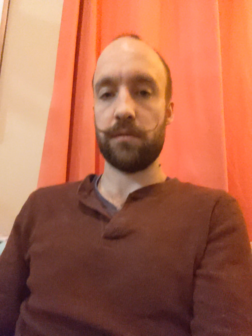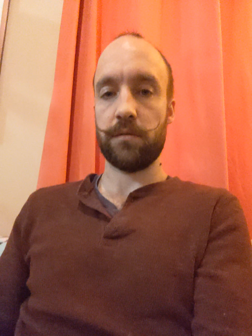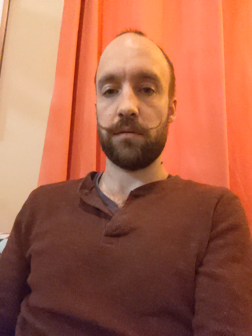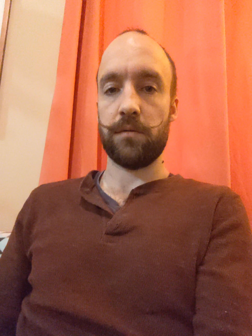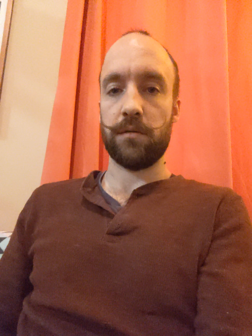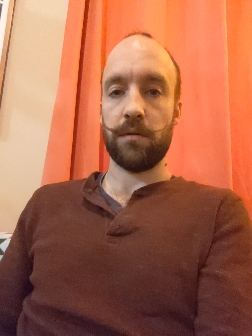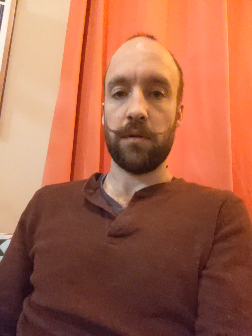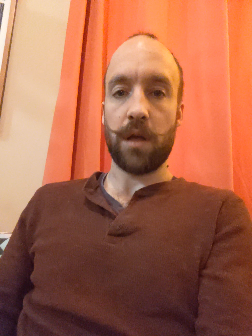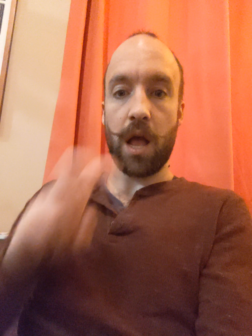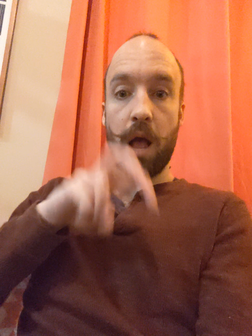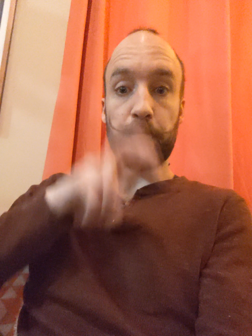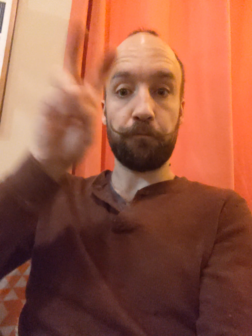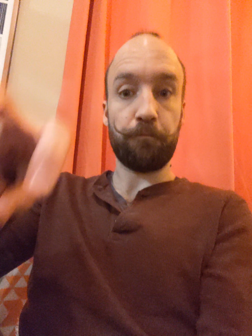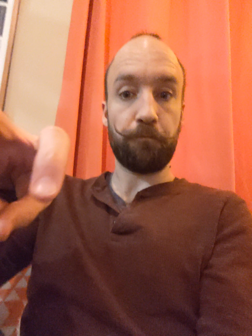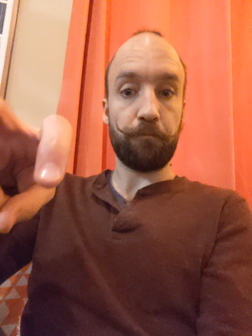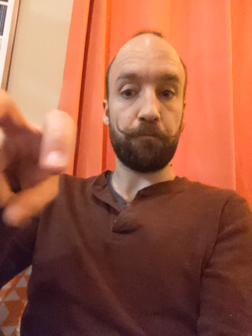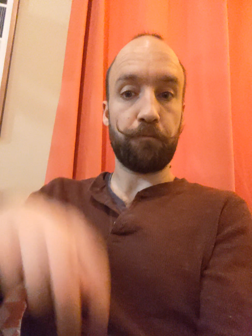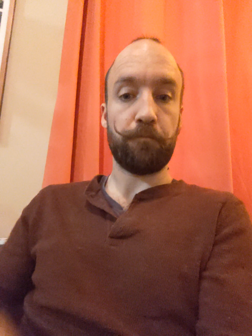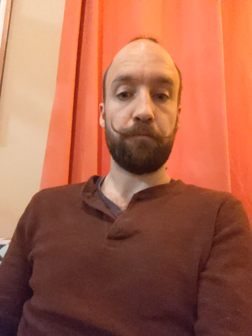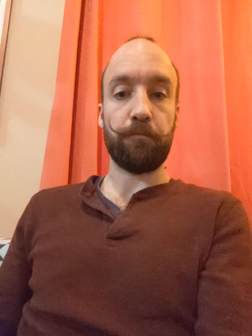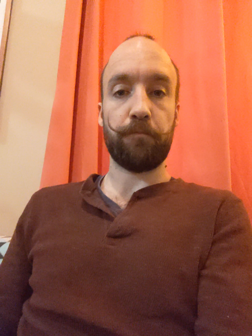jump